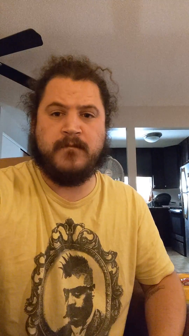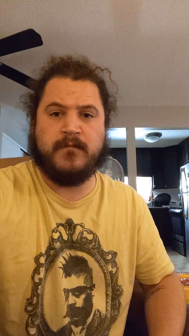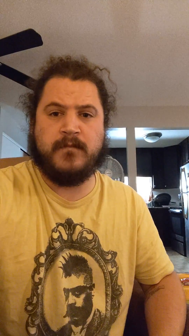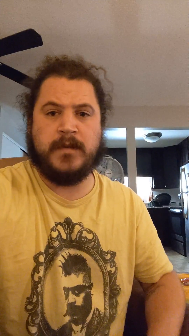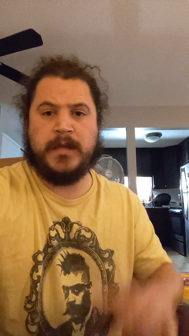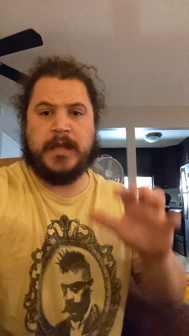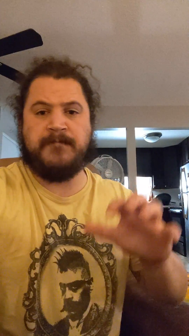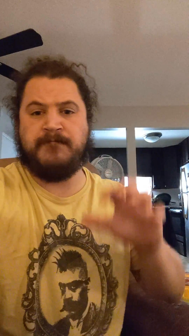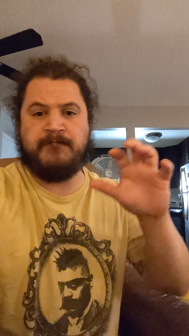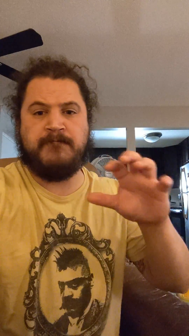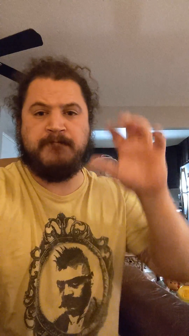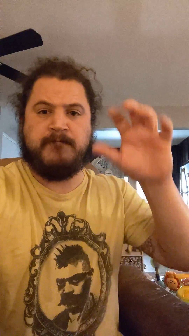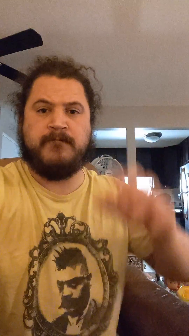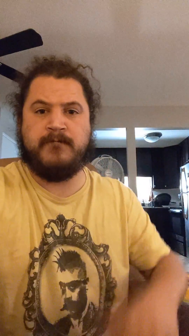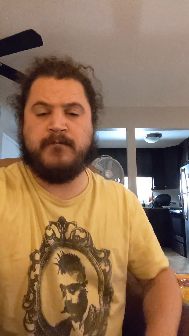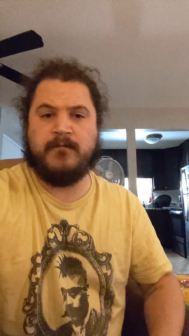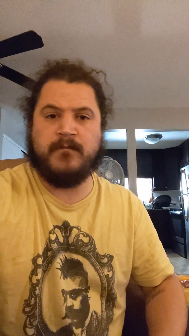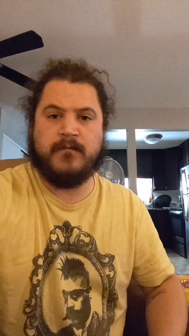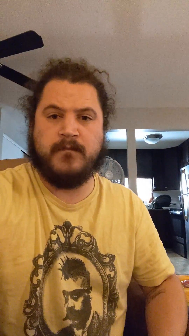climb